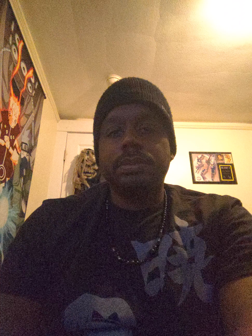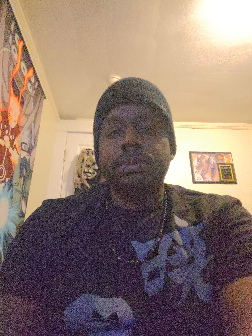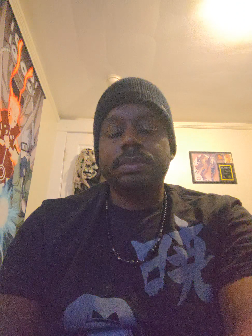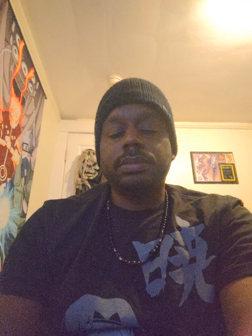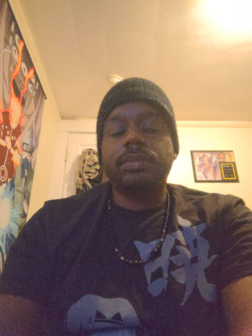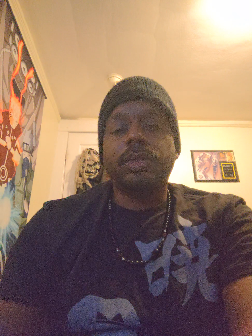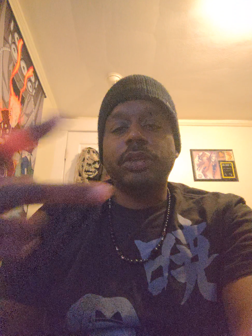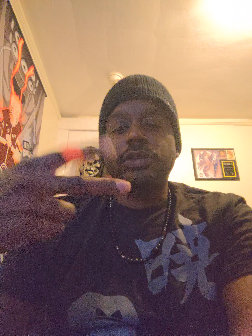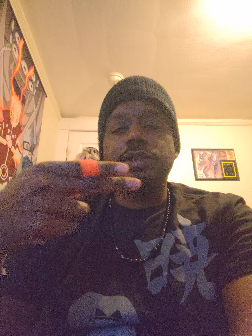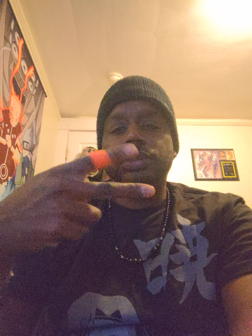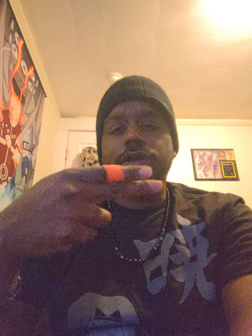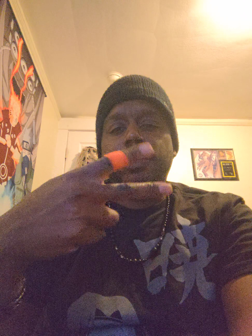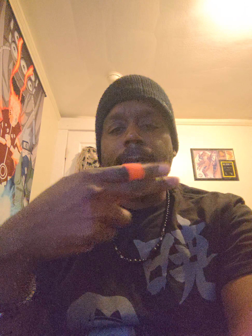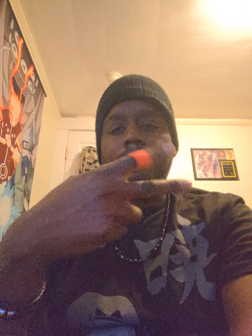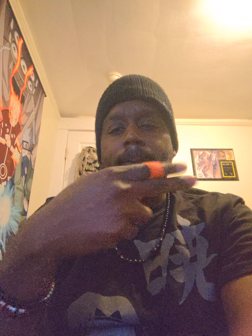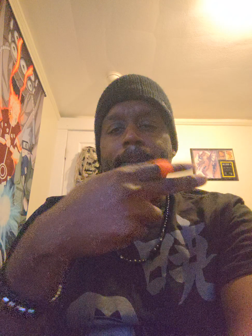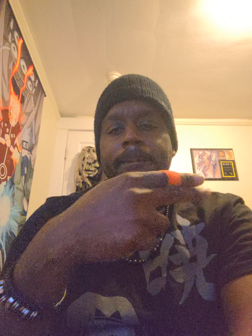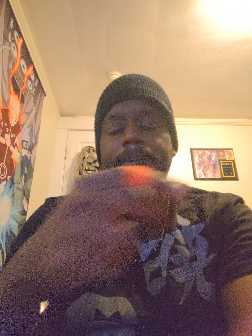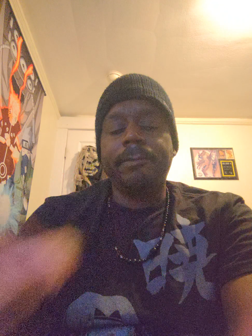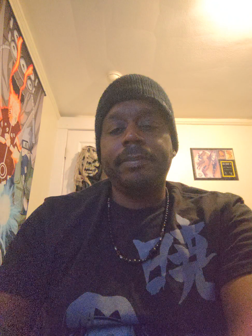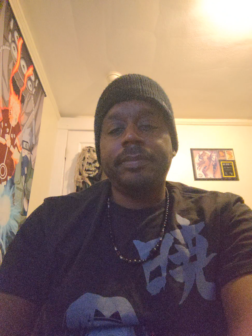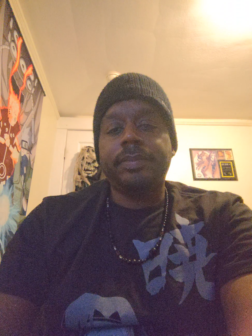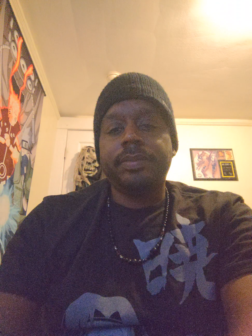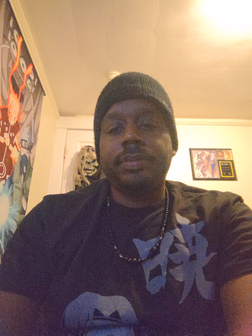scissors